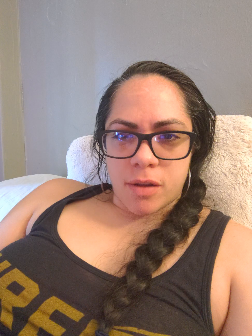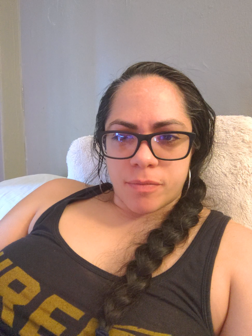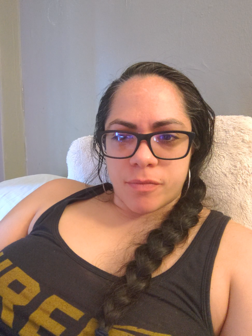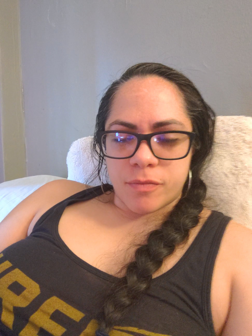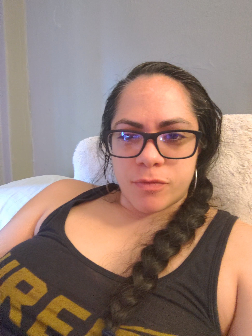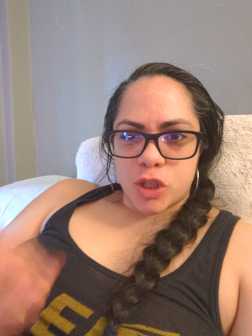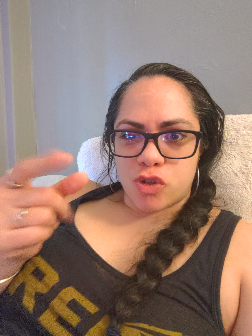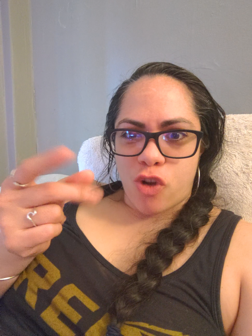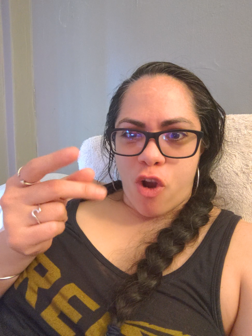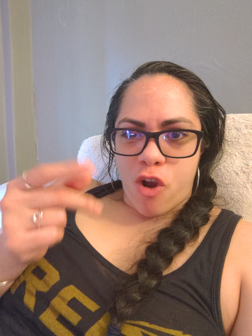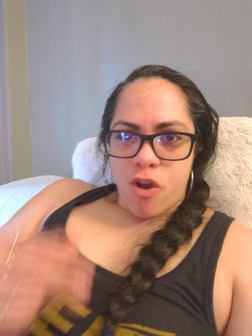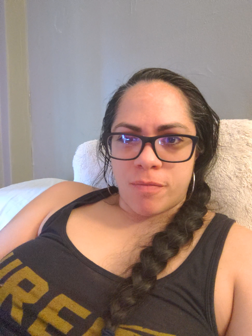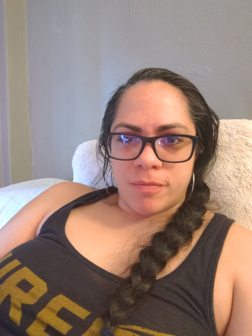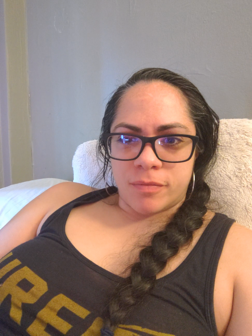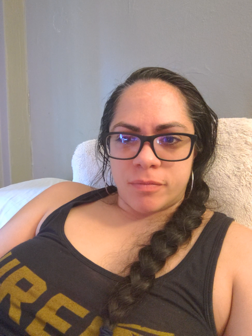dog